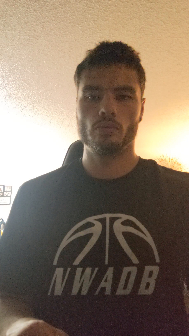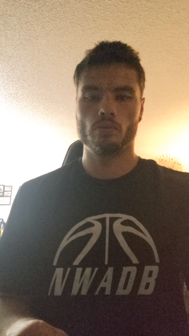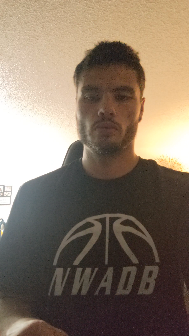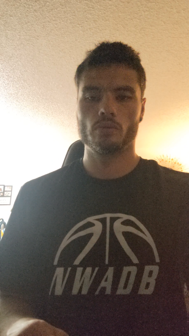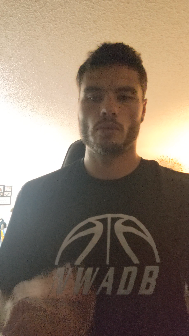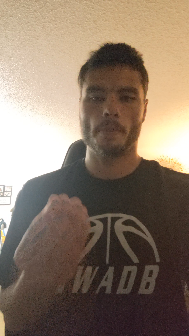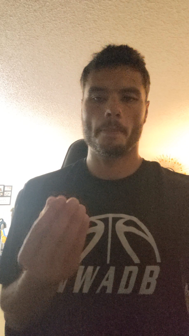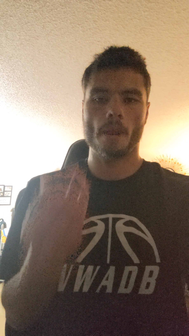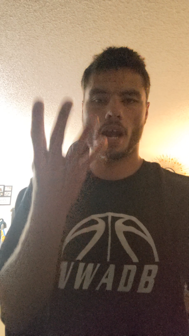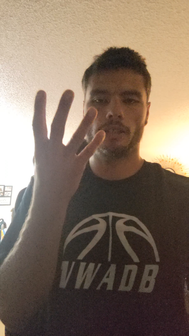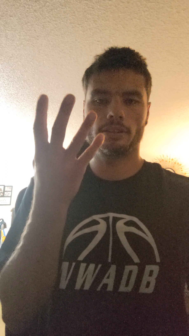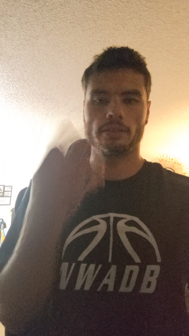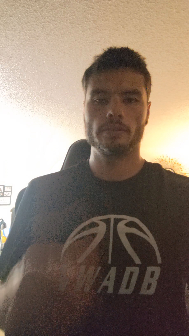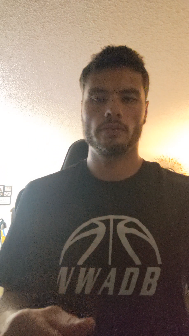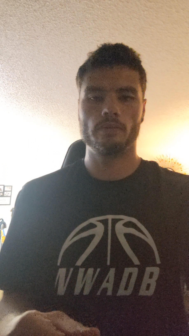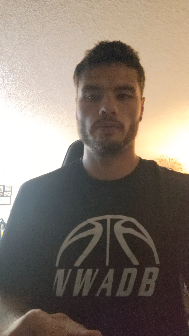plants